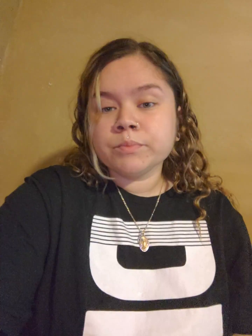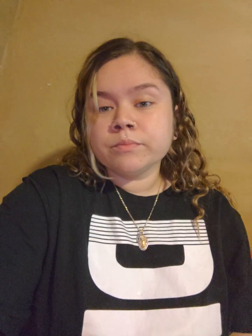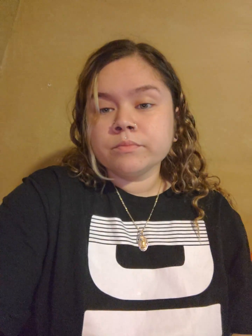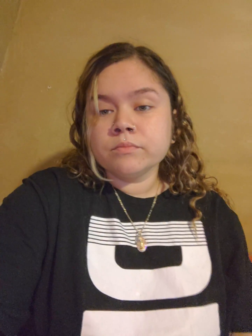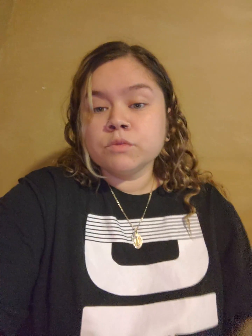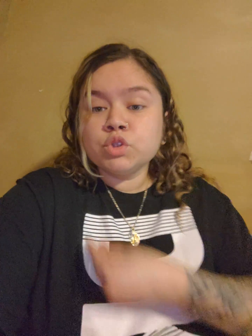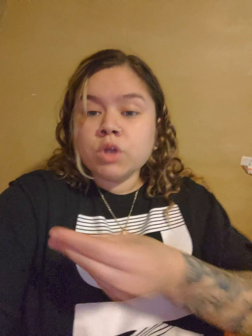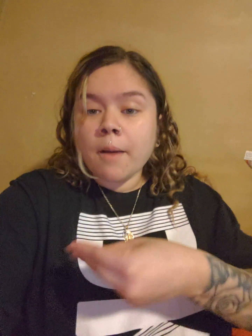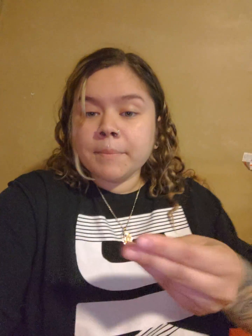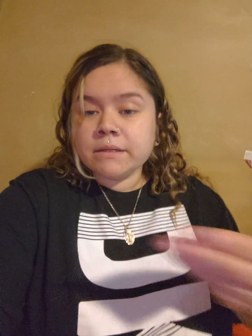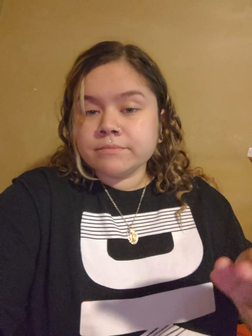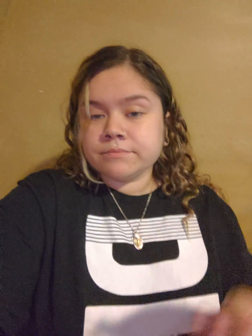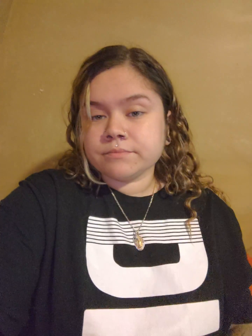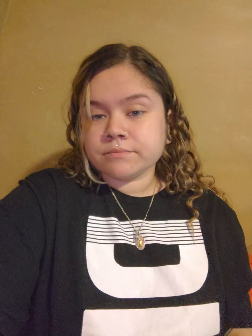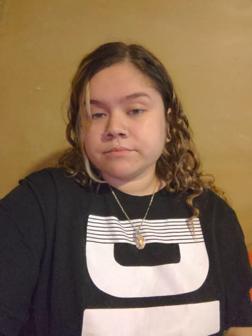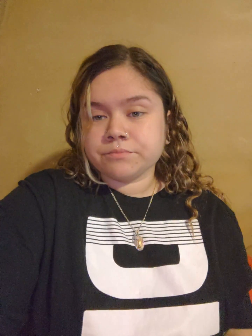shopping